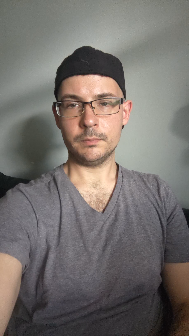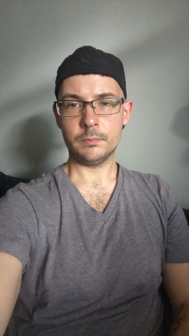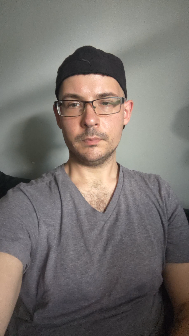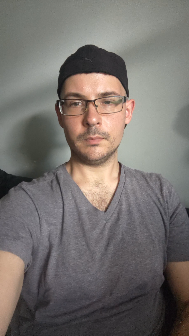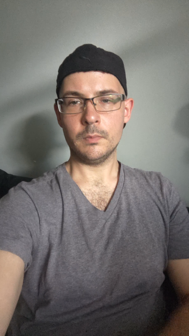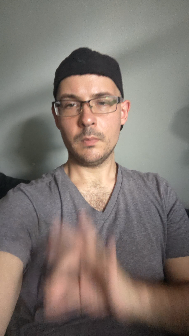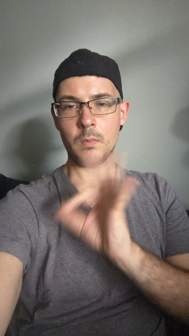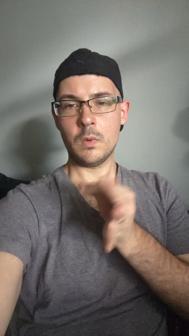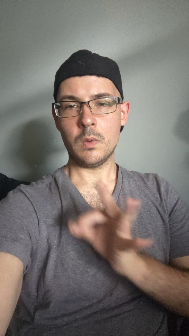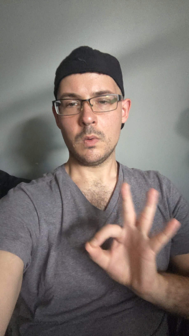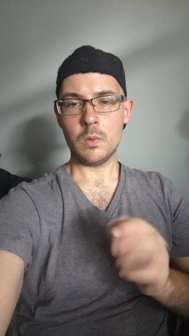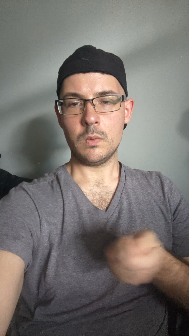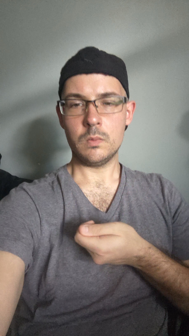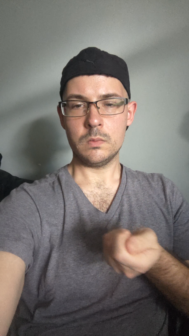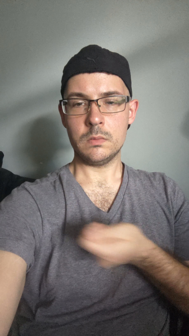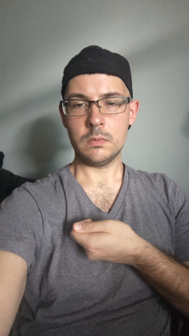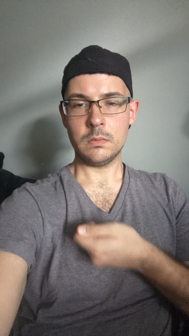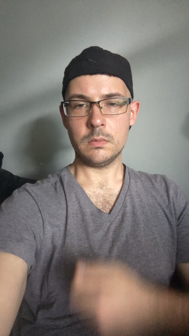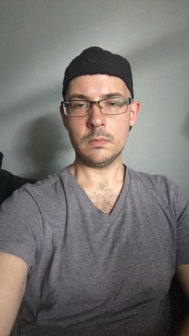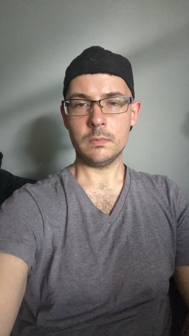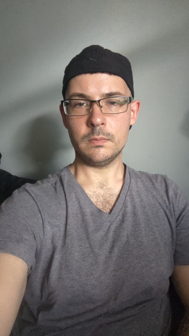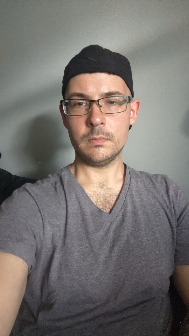hose